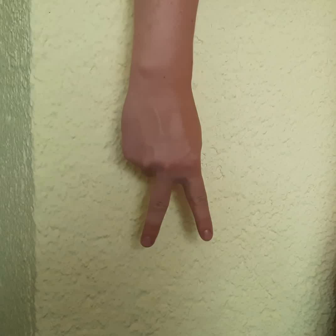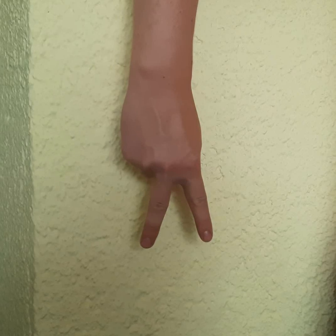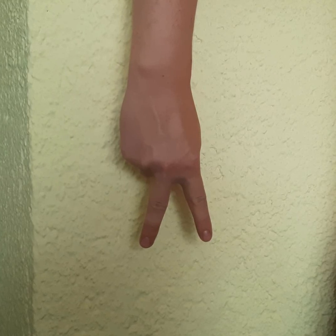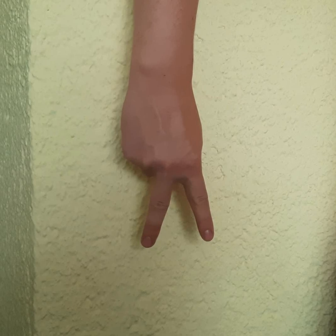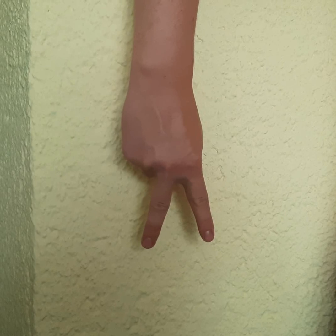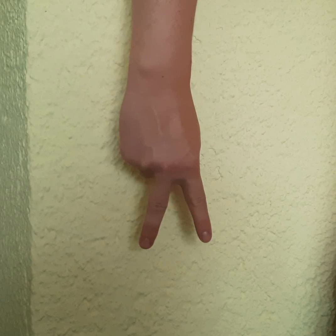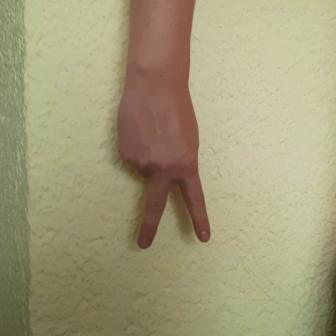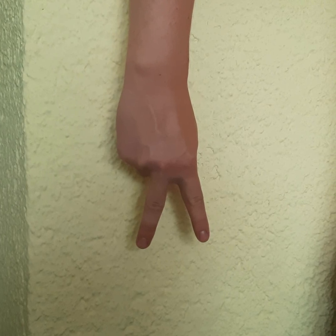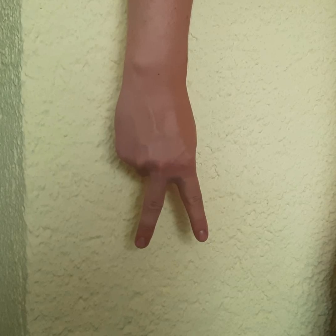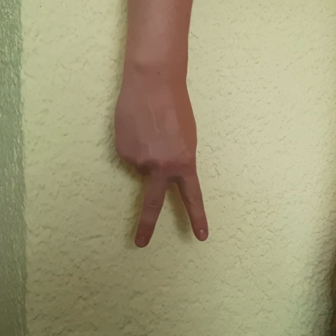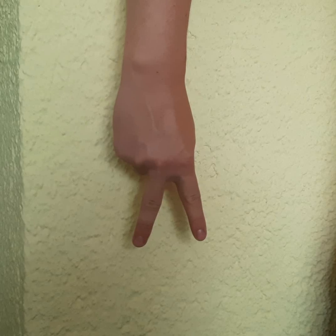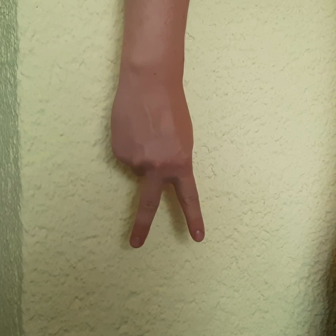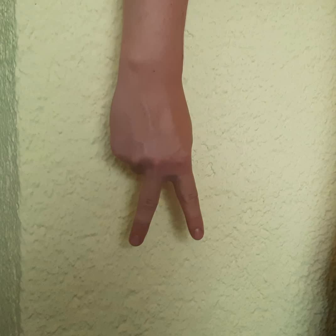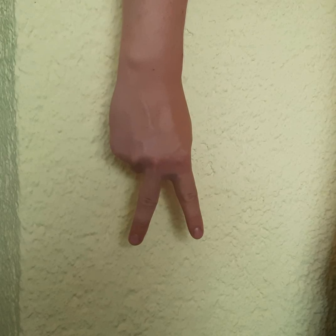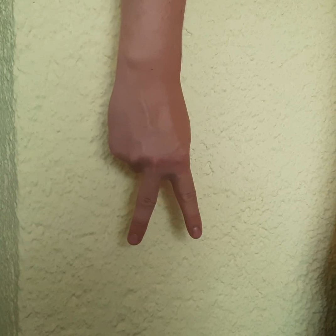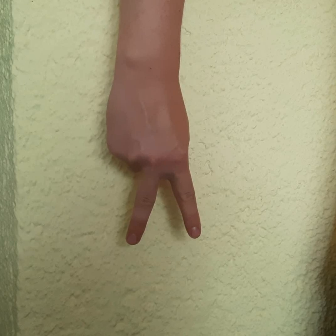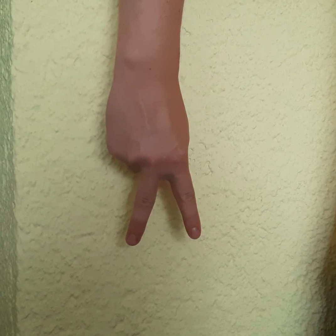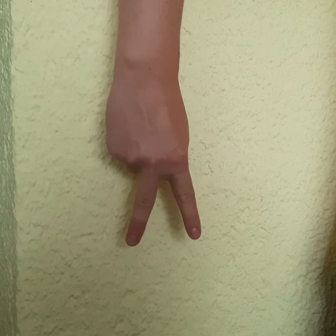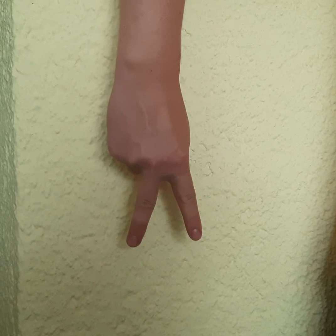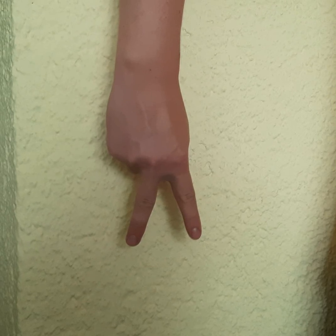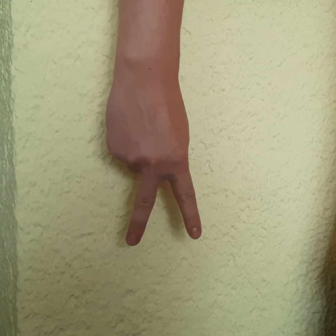Л